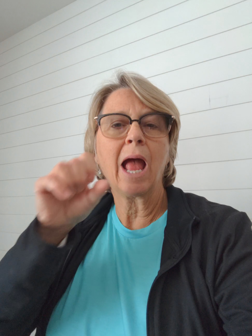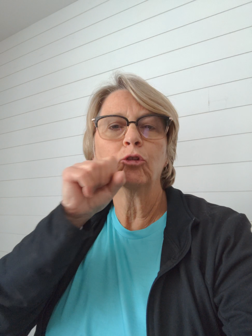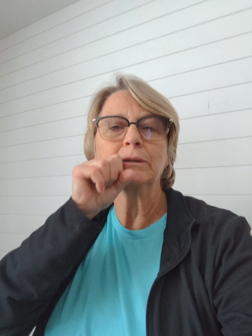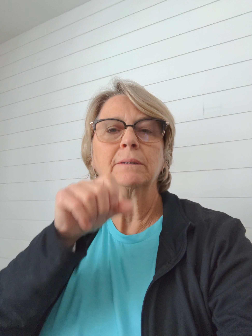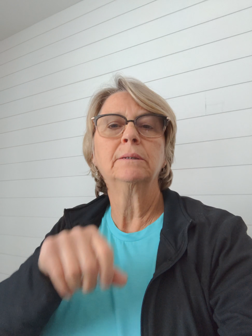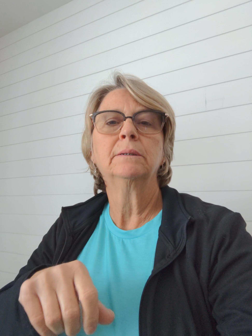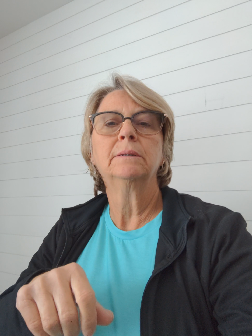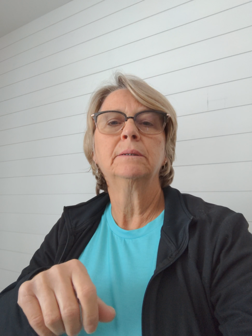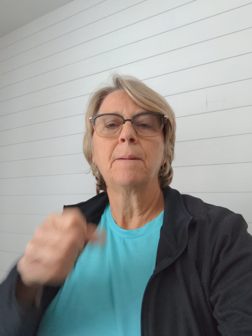carrot